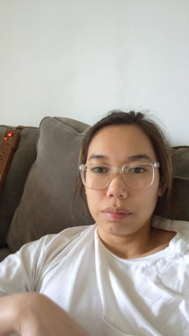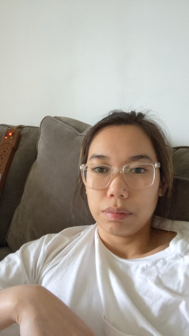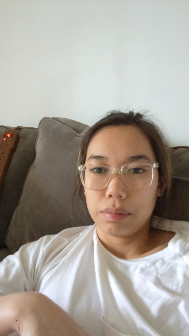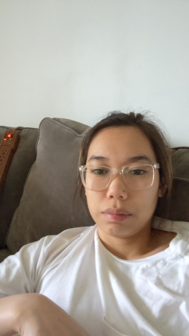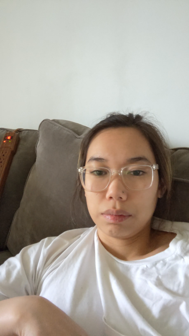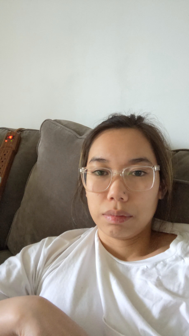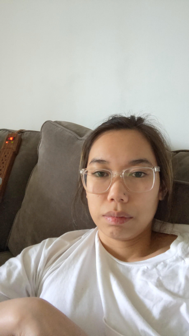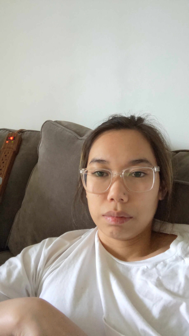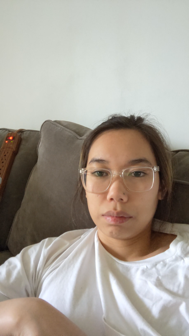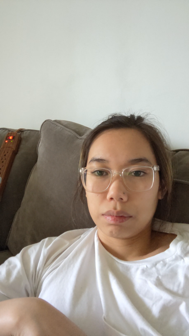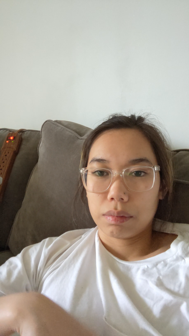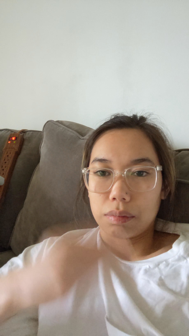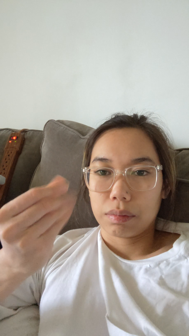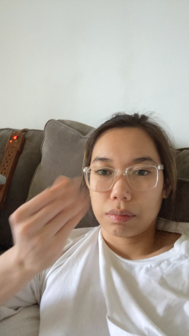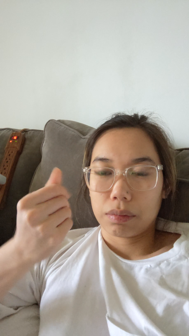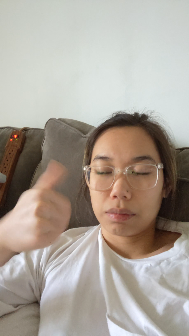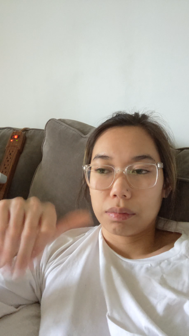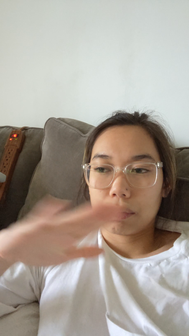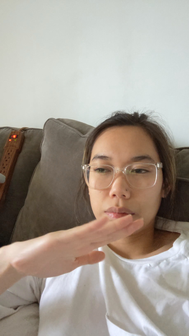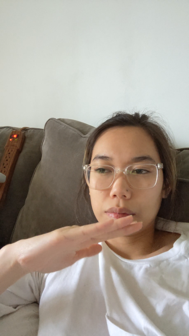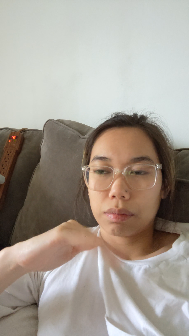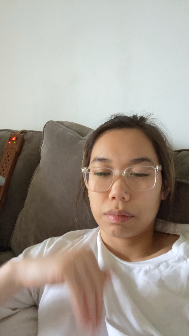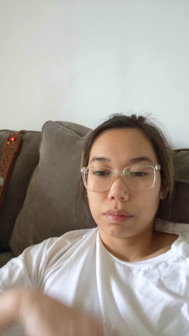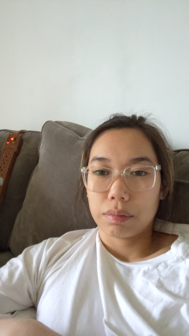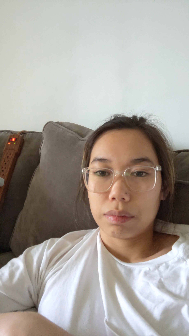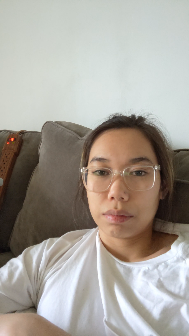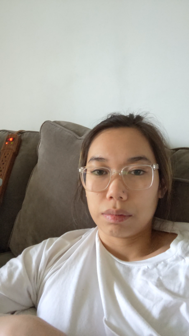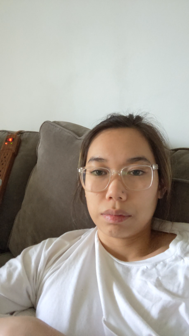garden